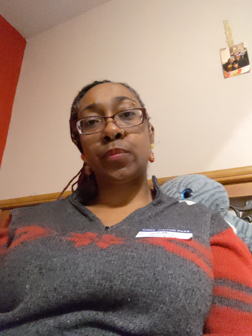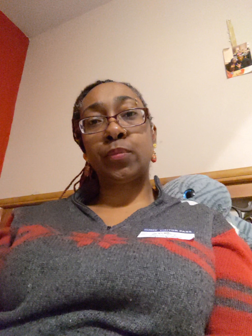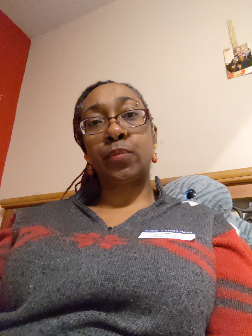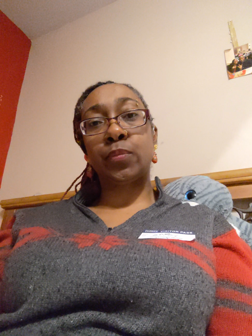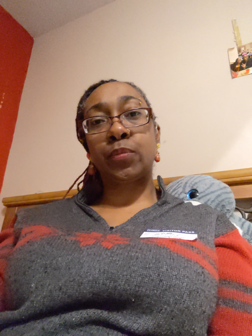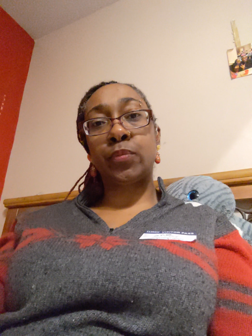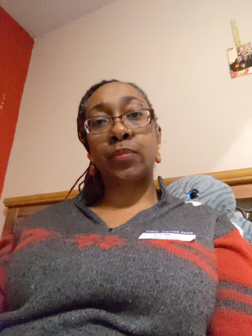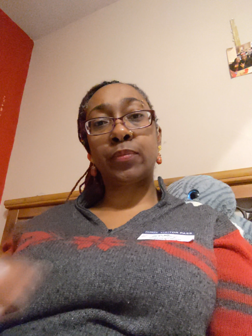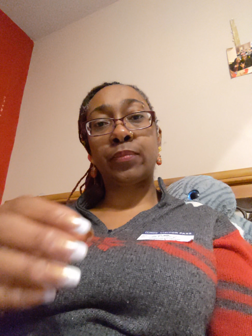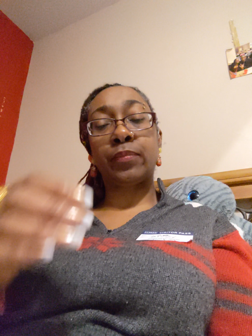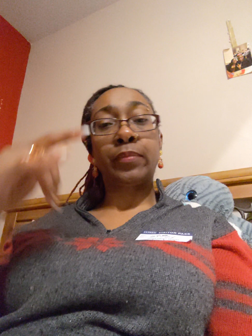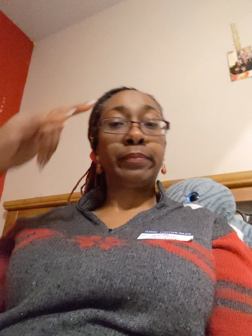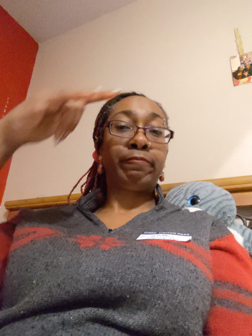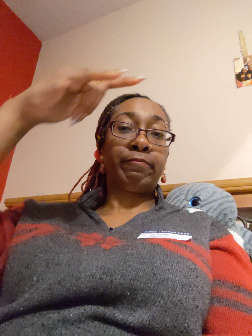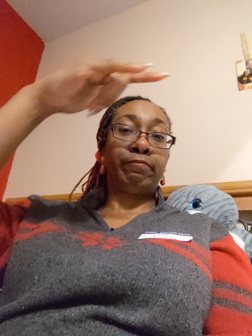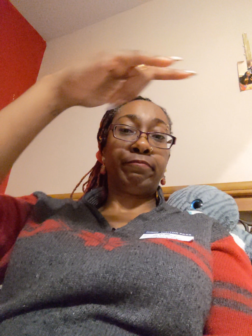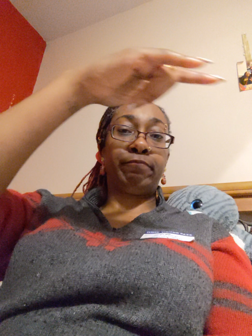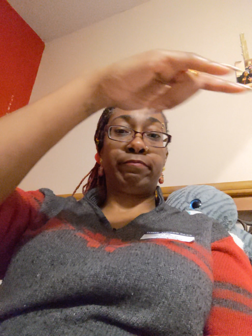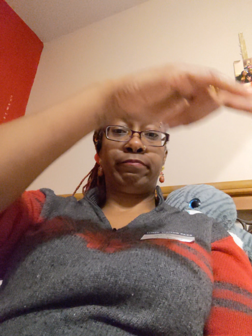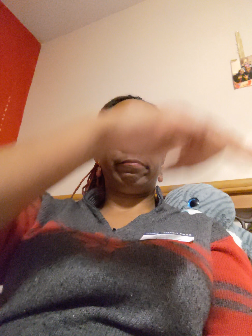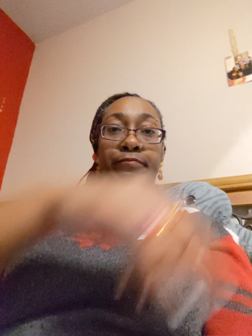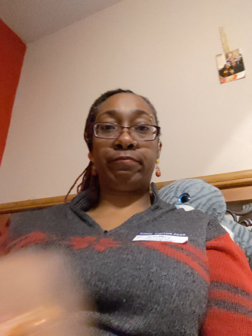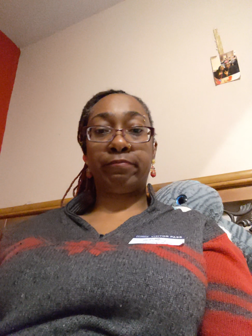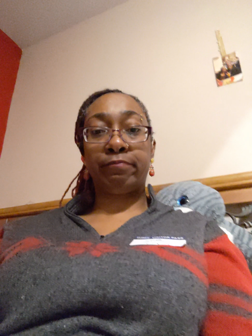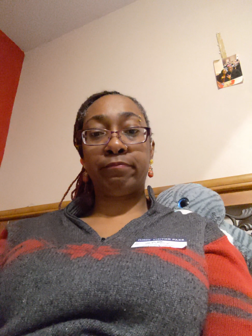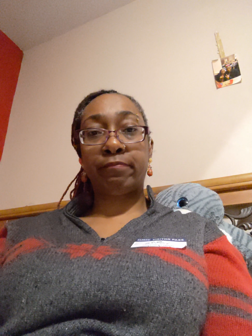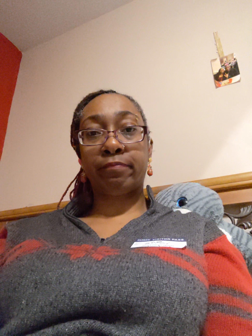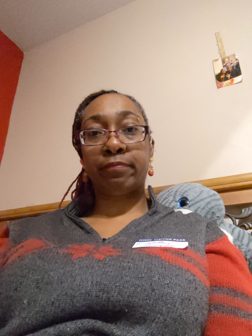airplane